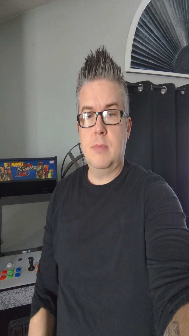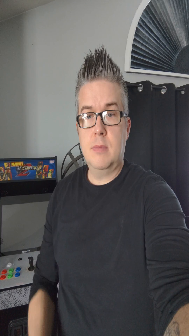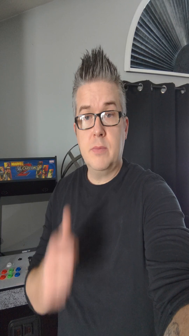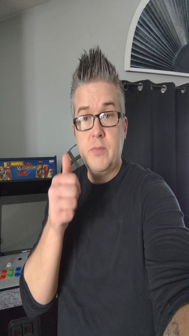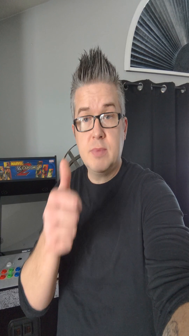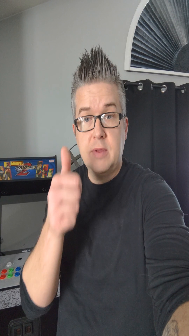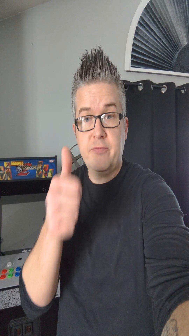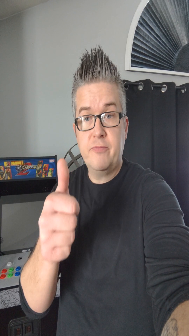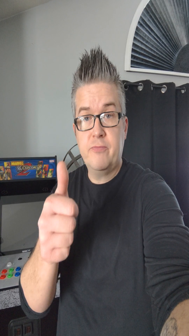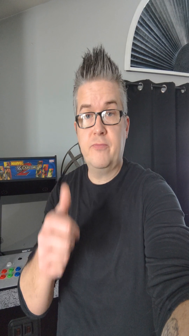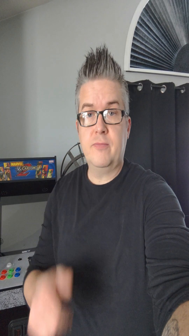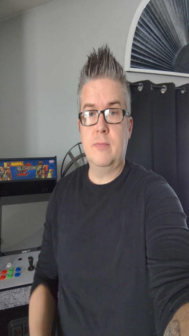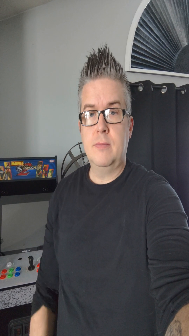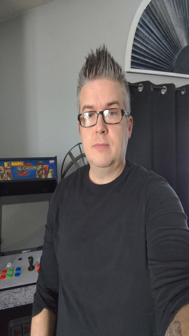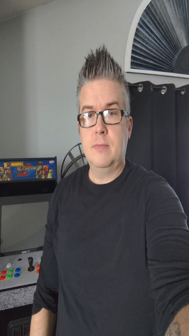yourself